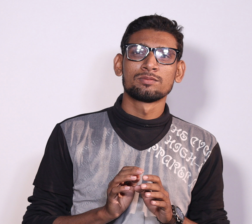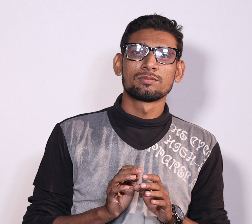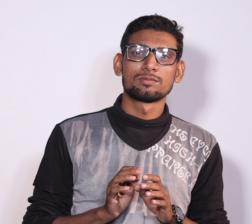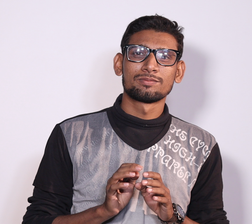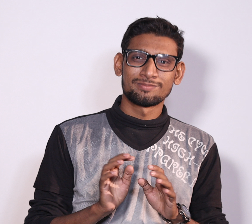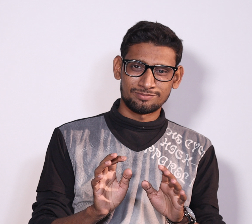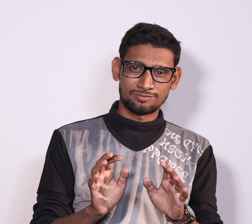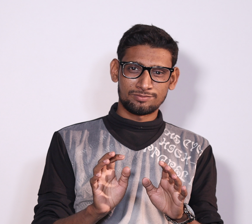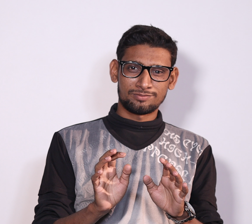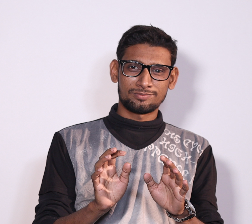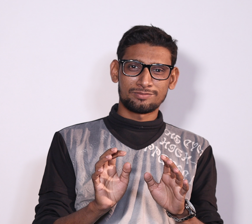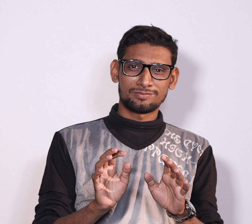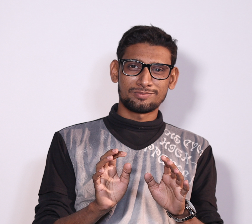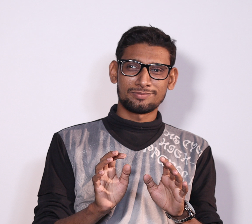scared